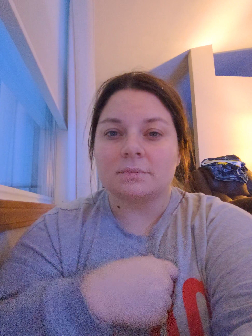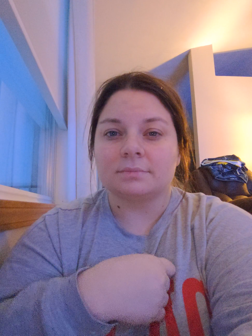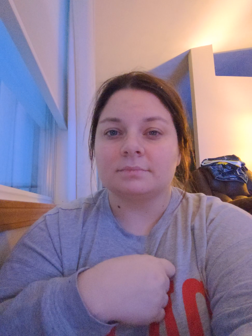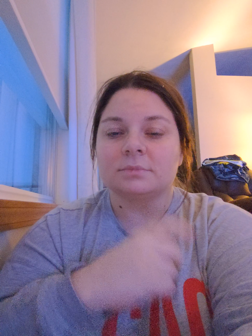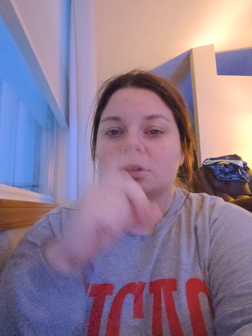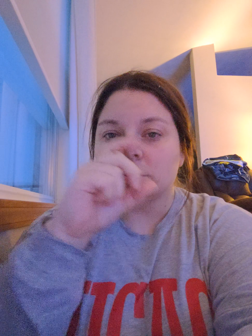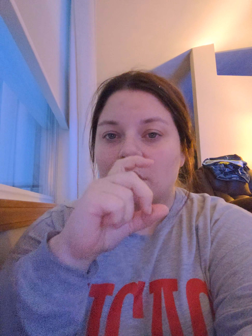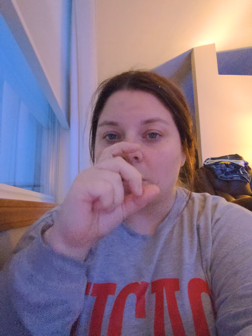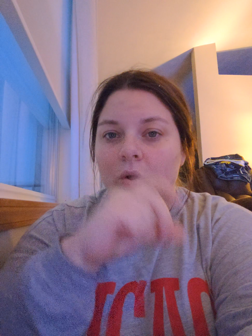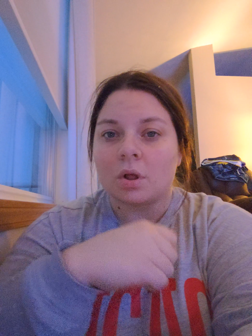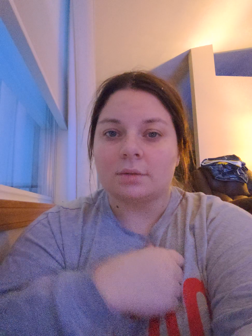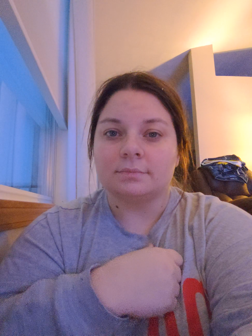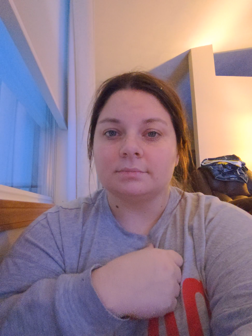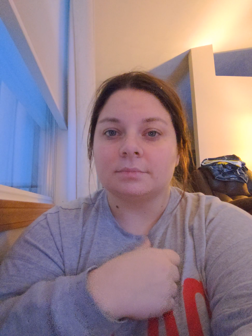doll